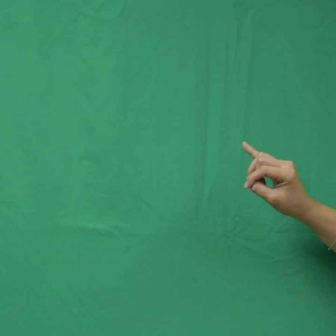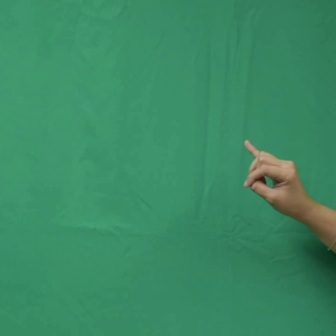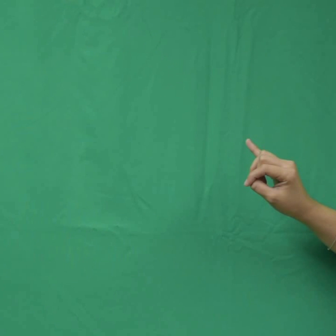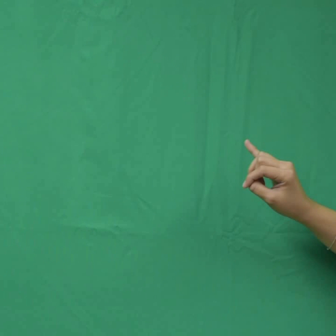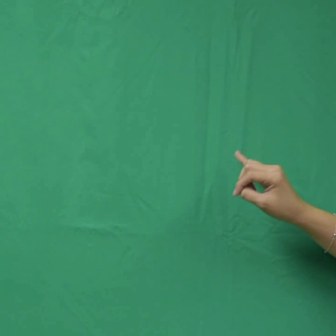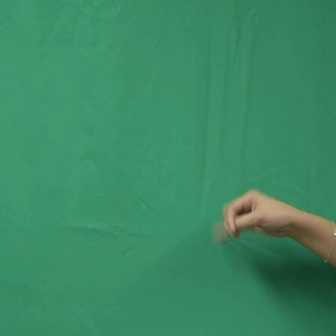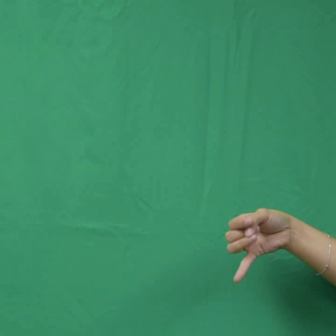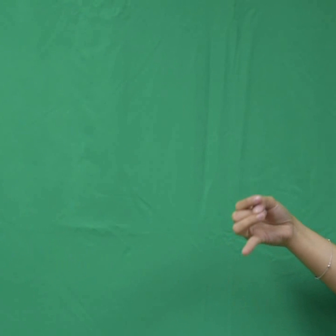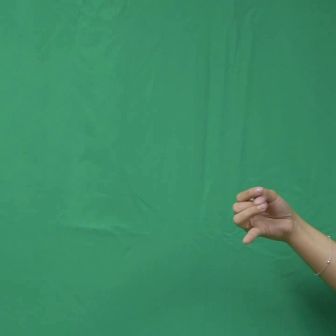J